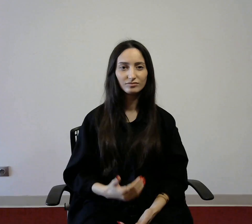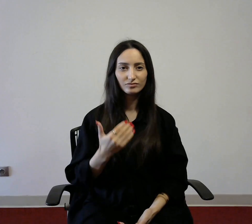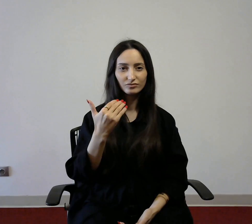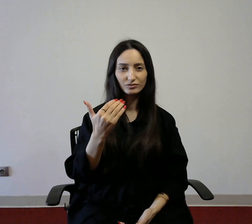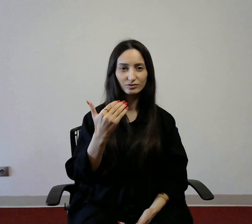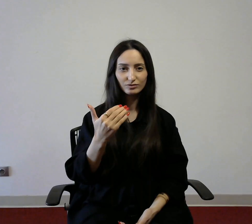siz